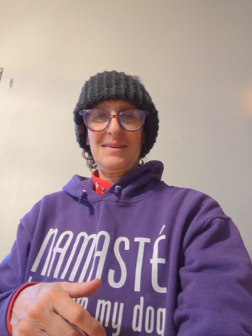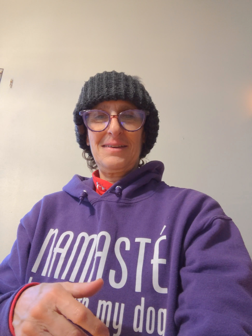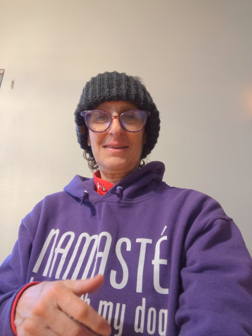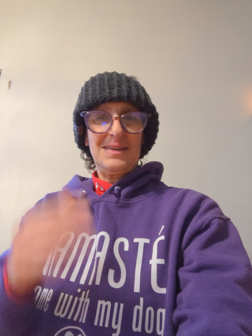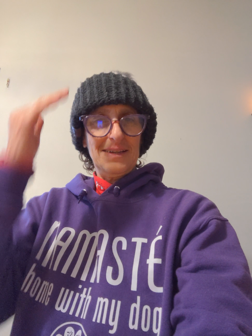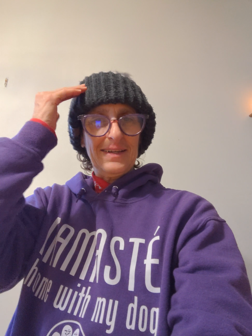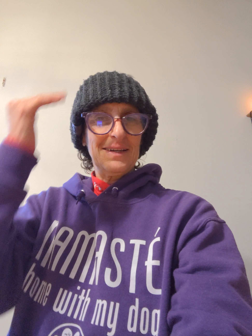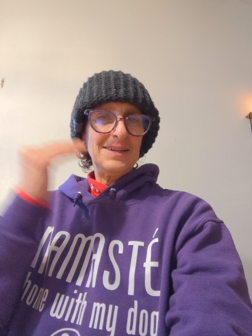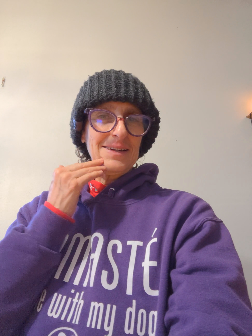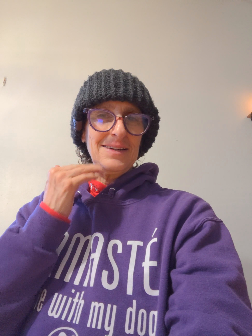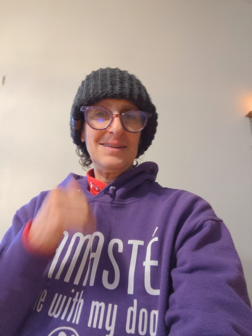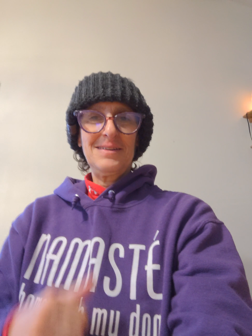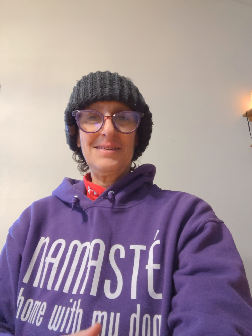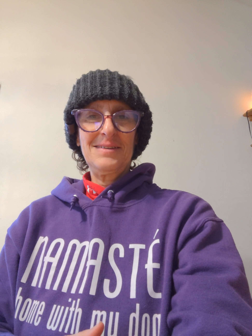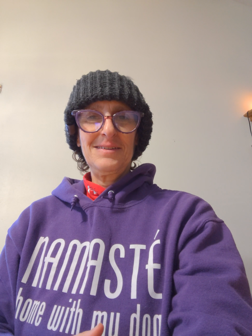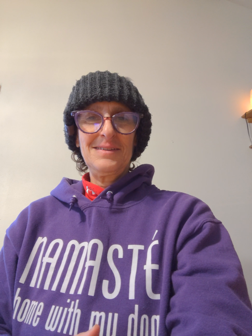head